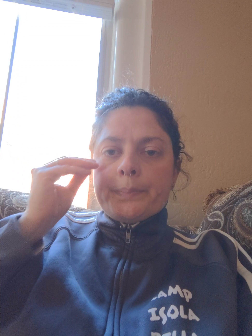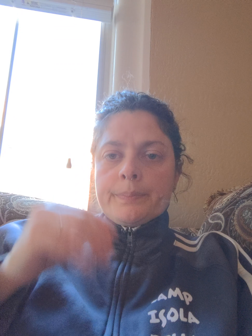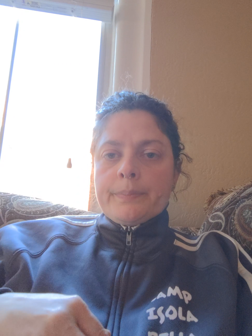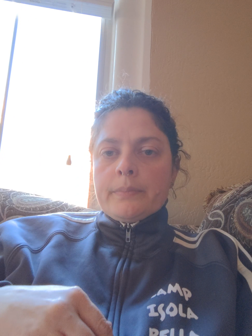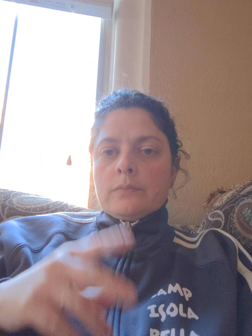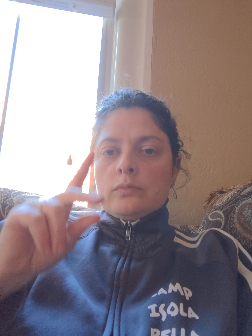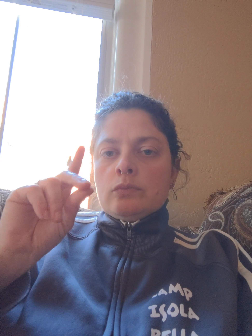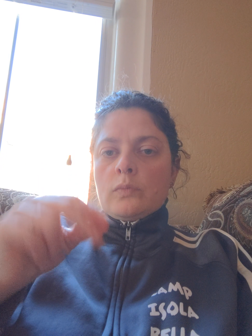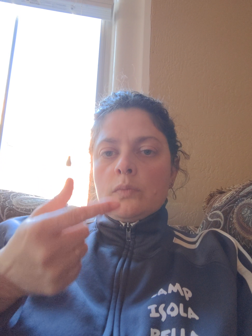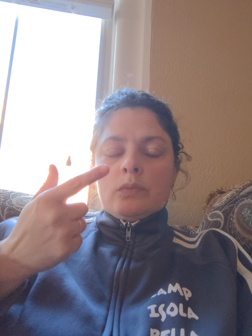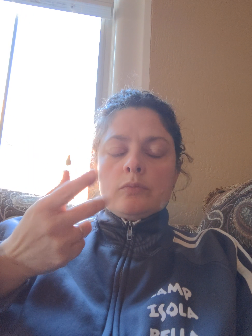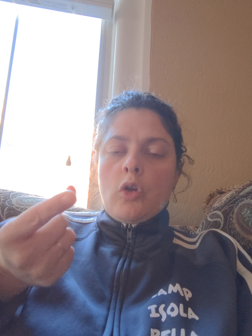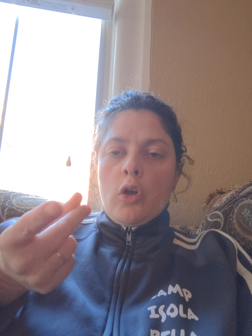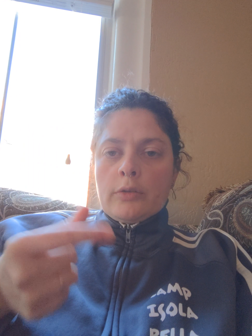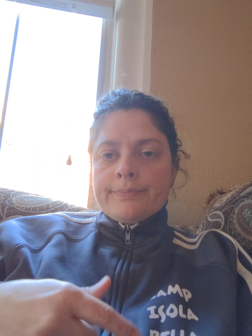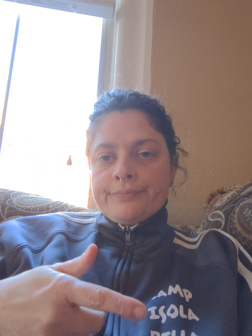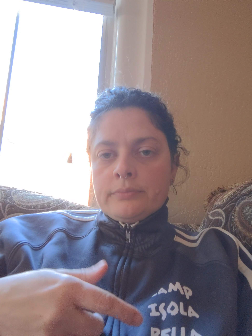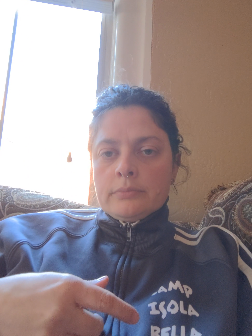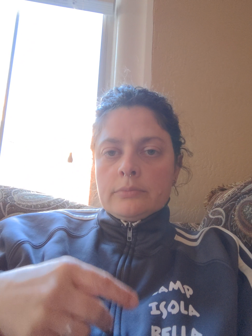dog